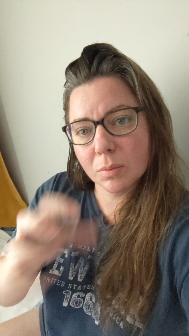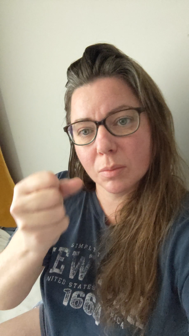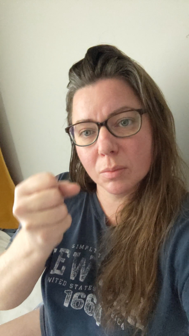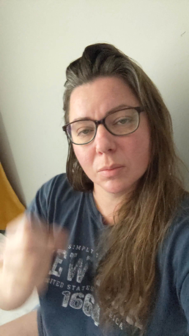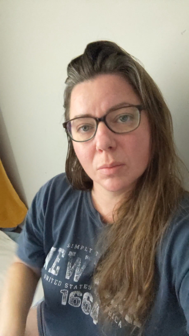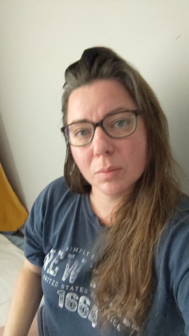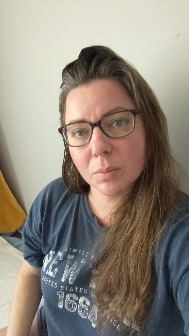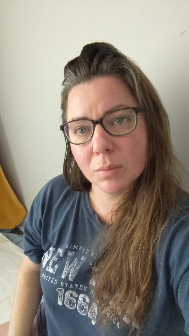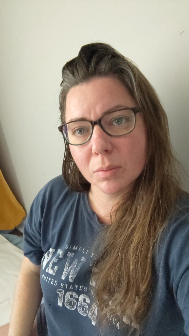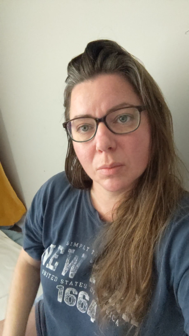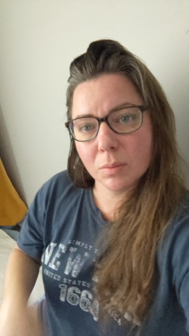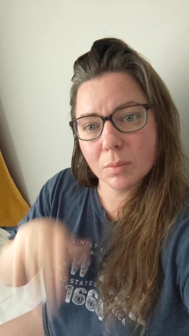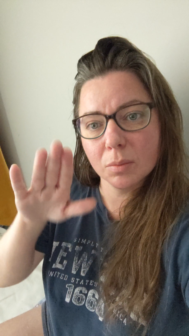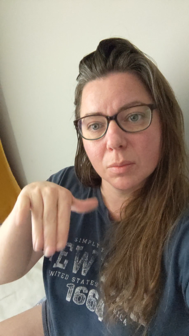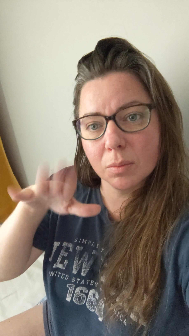paint